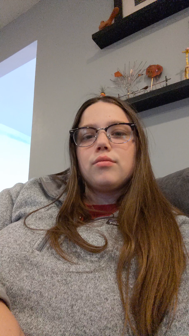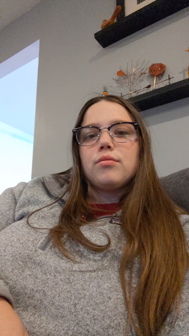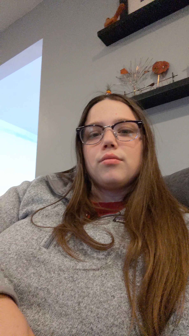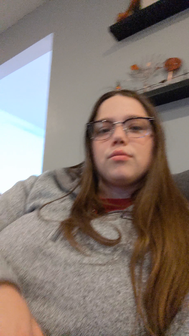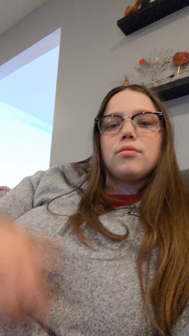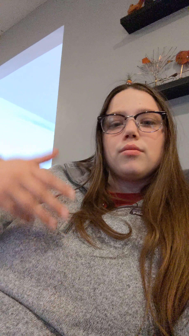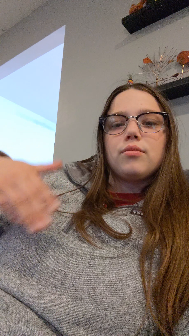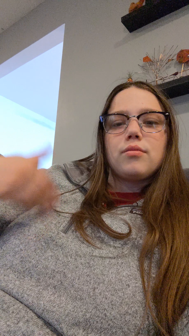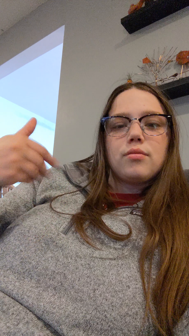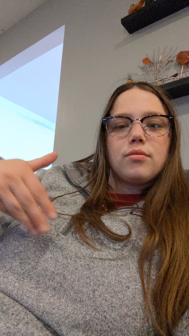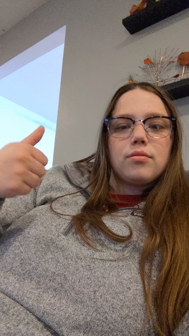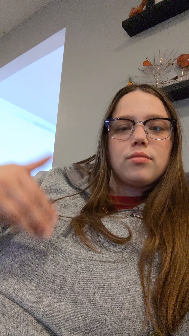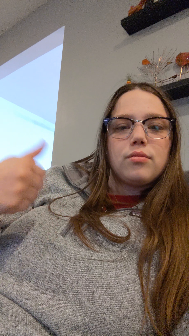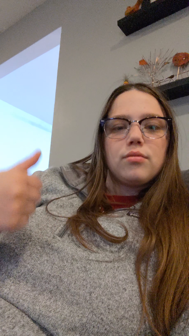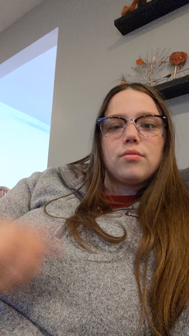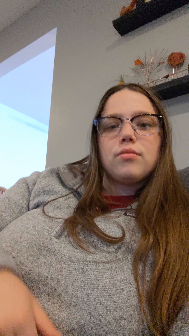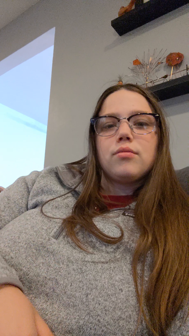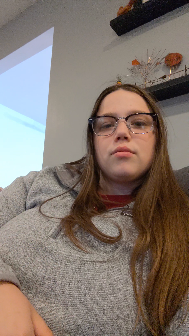pants